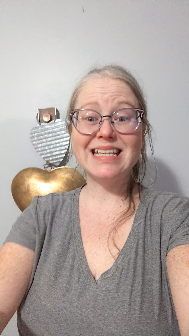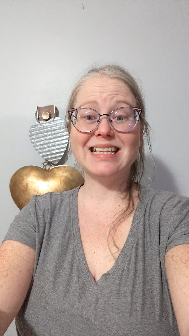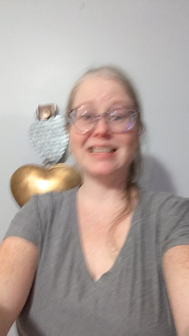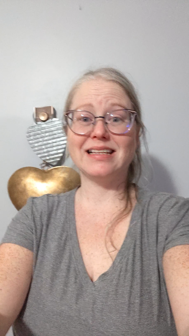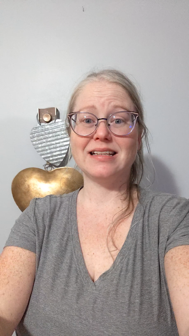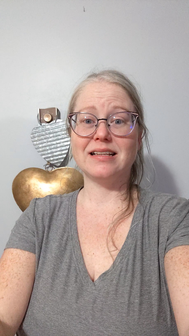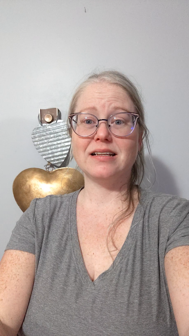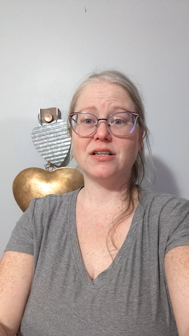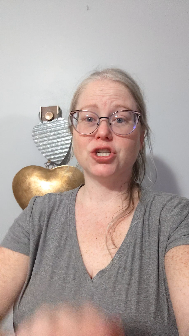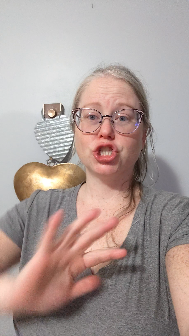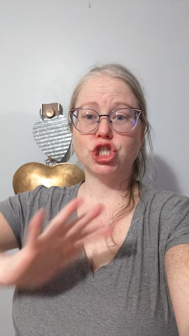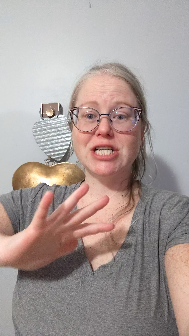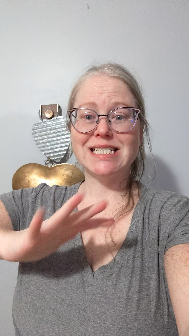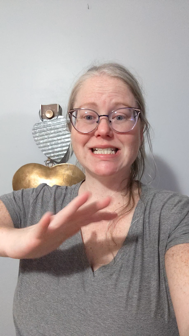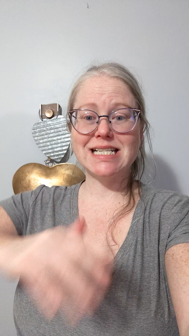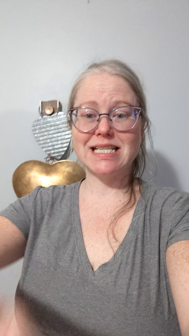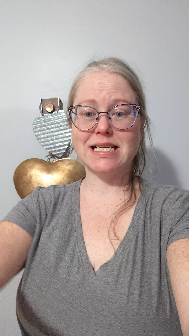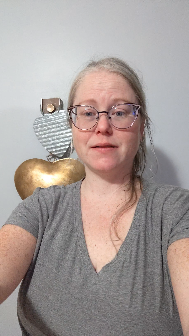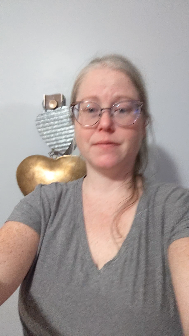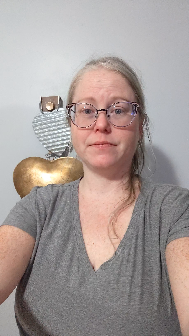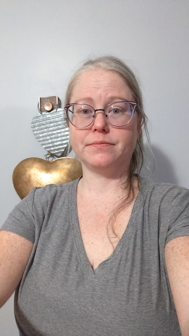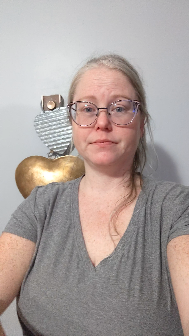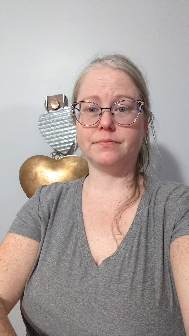cheese